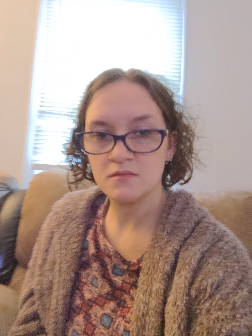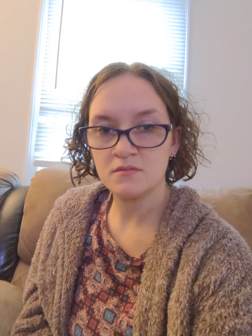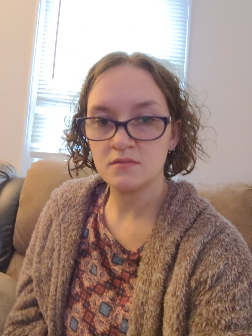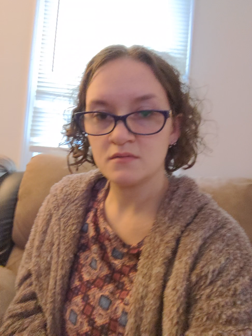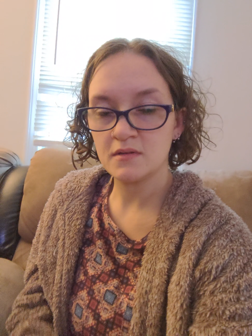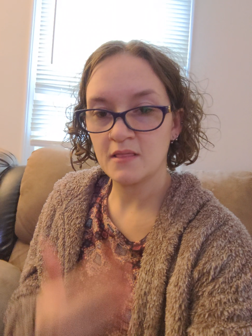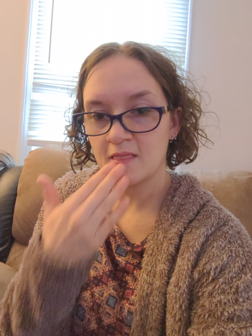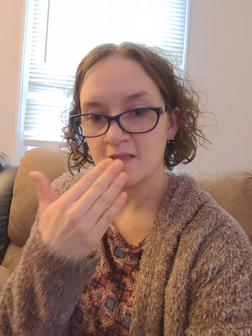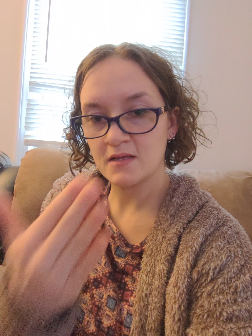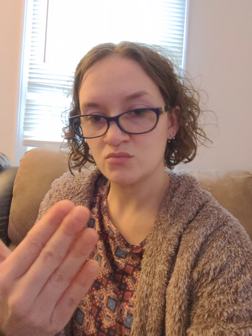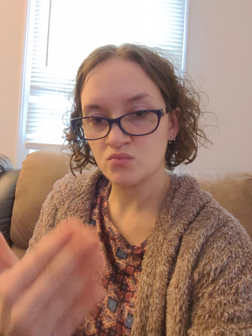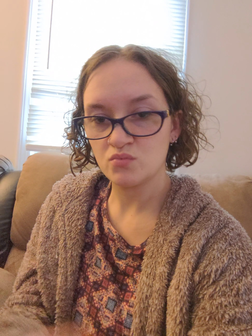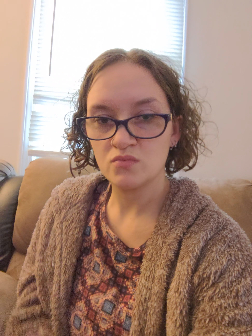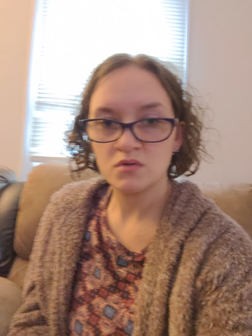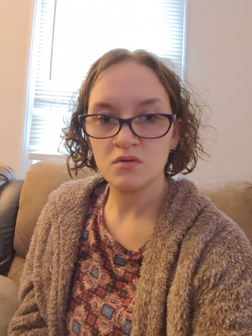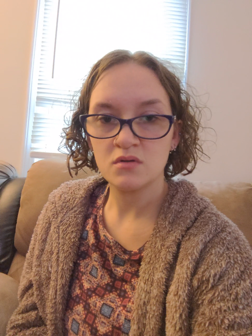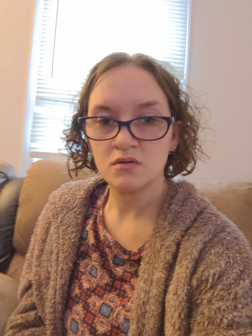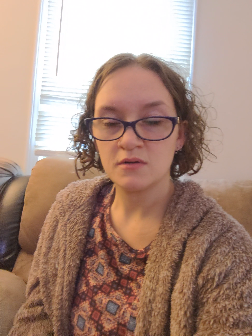thank you